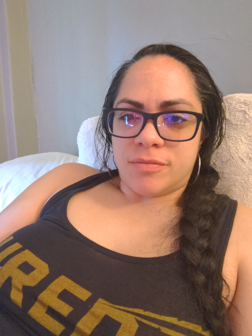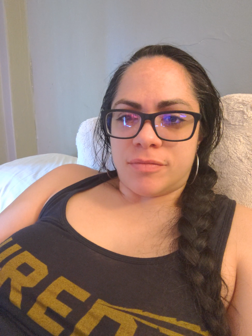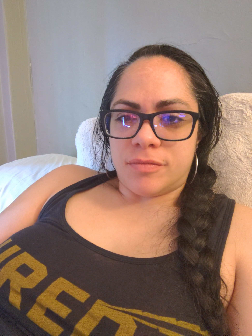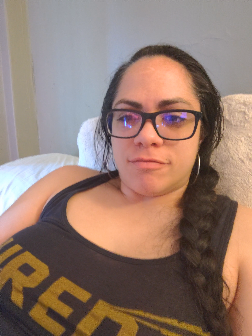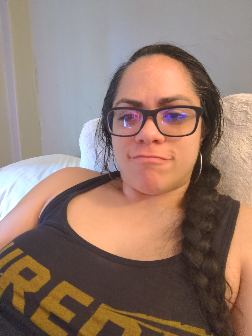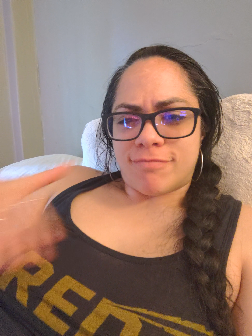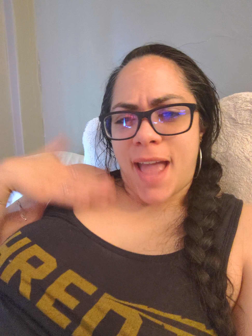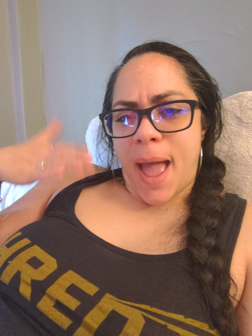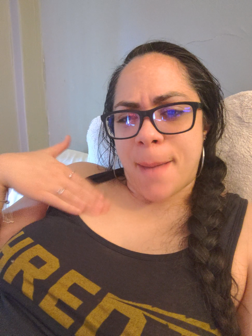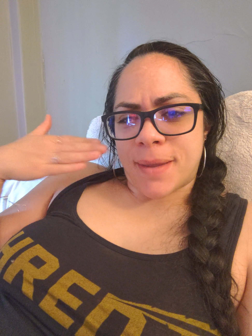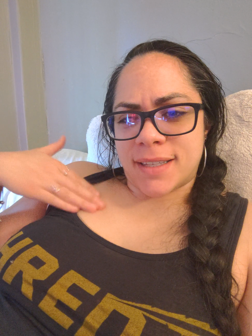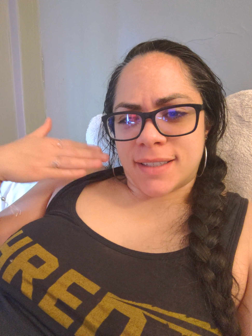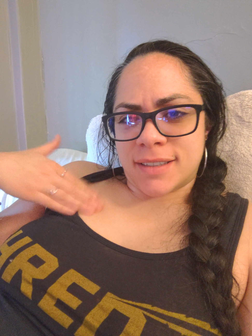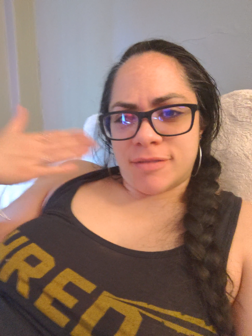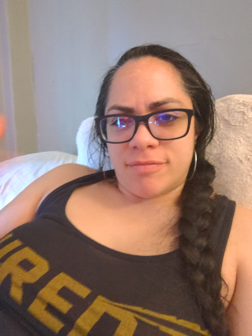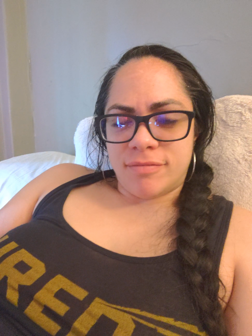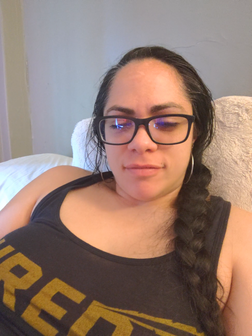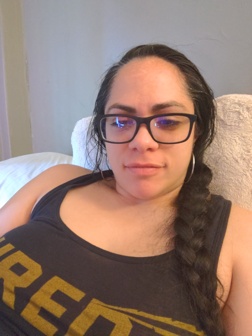happy